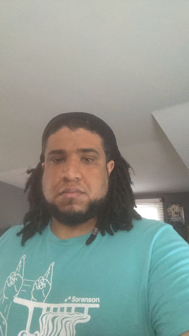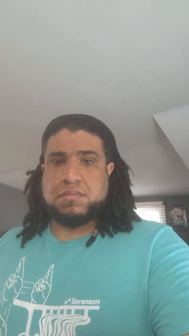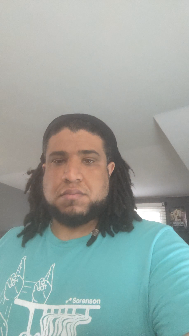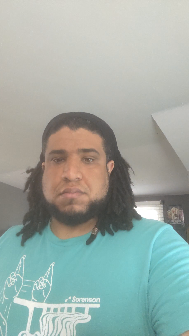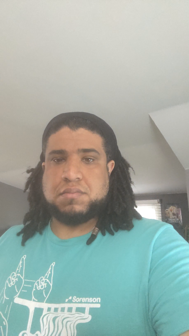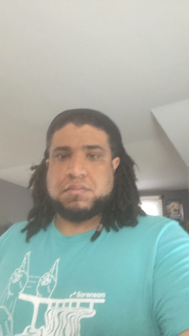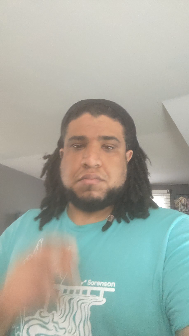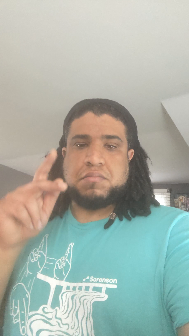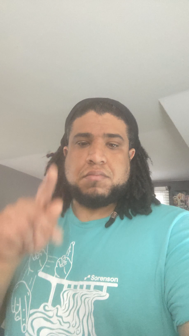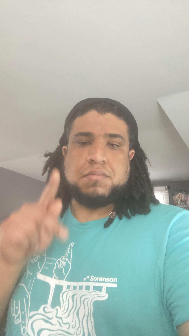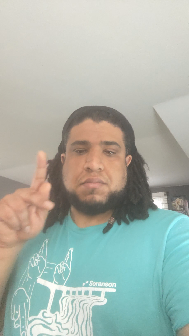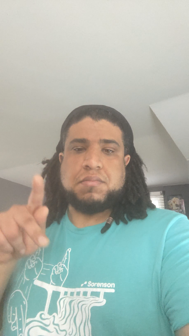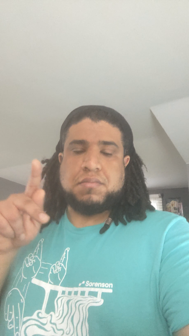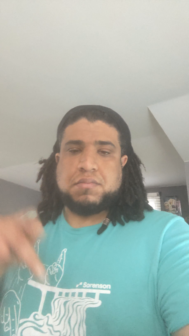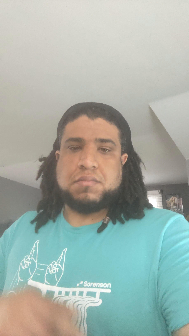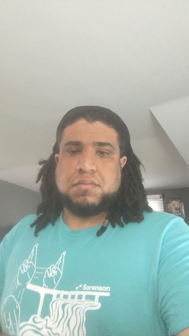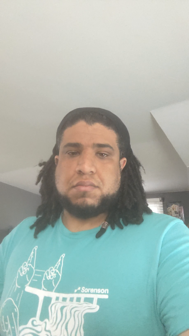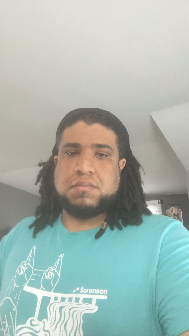people